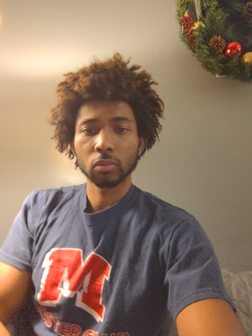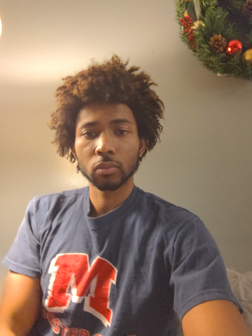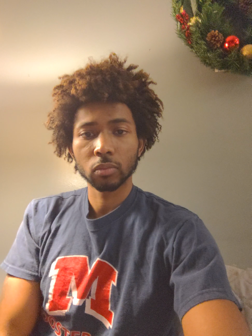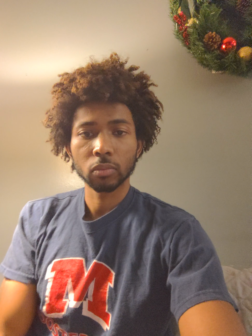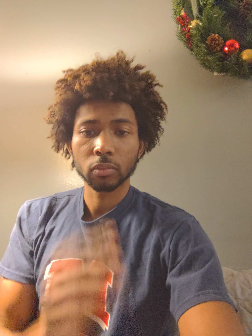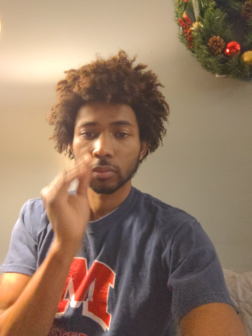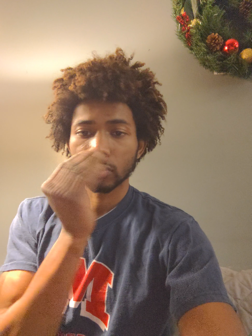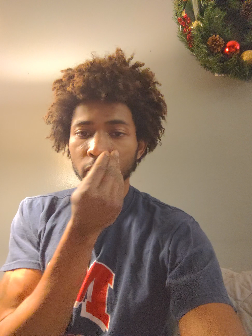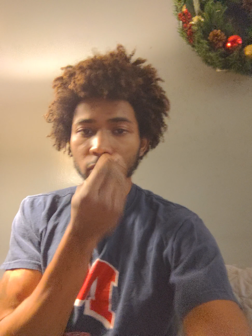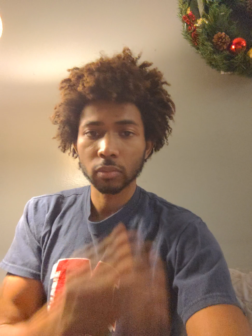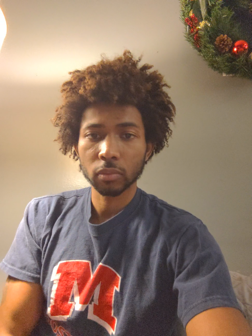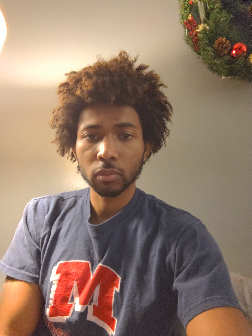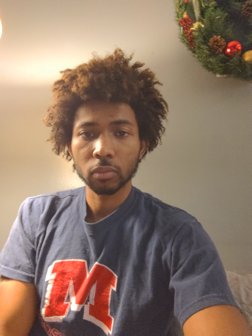flower